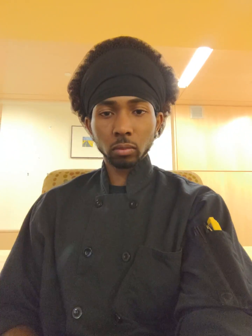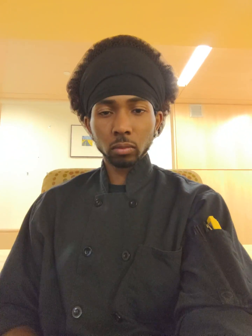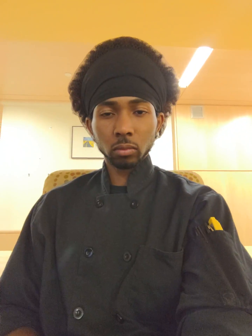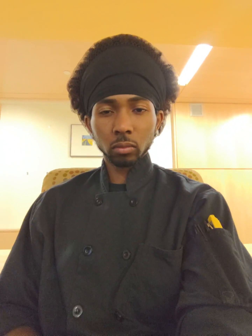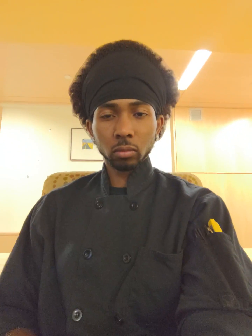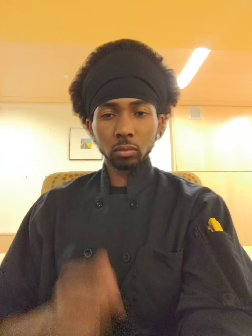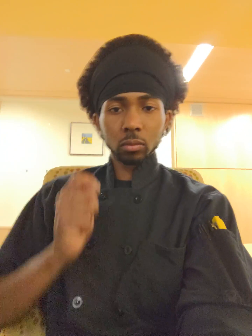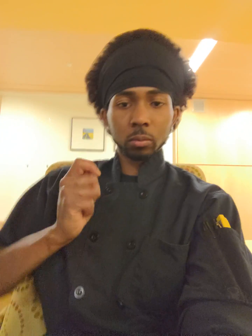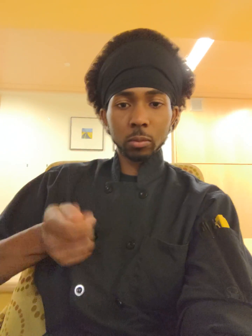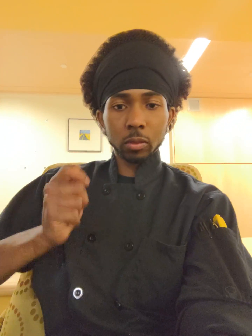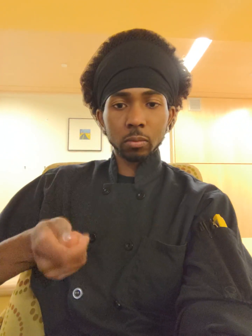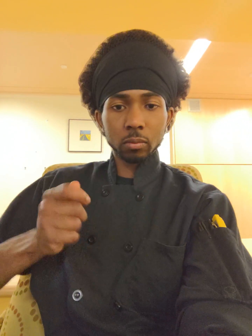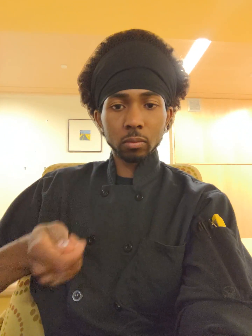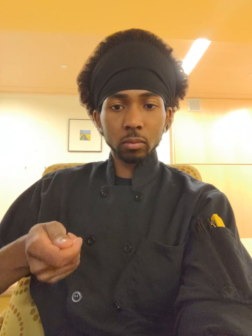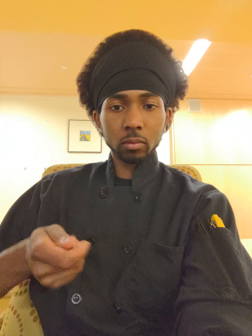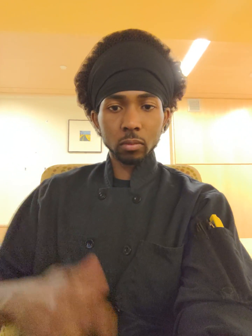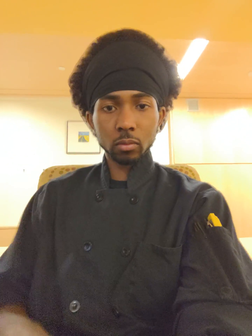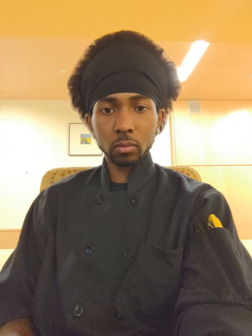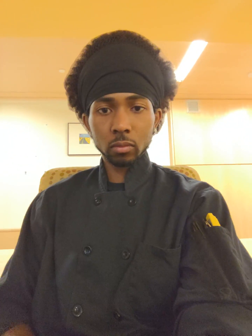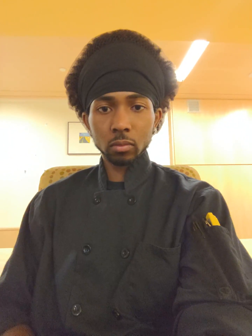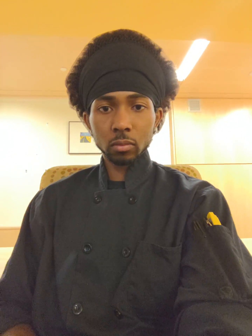hammer